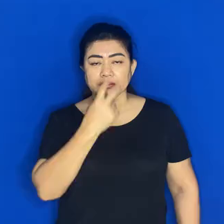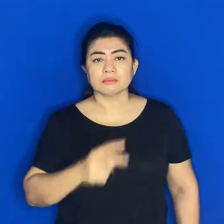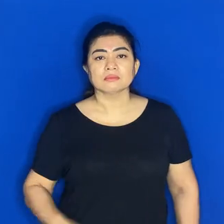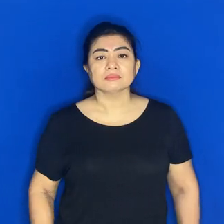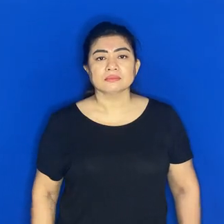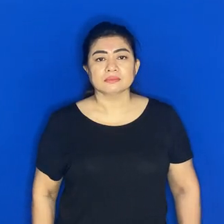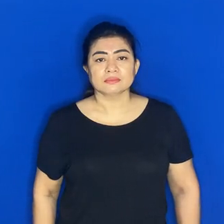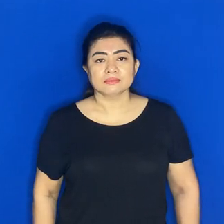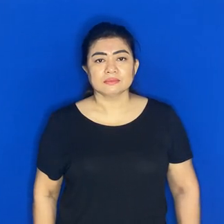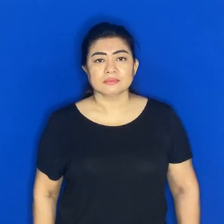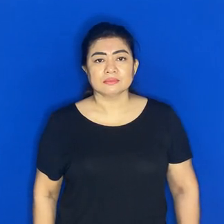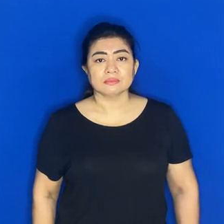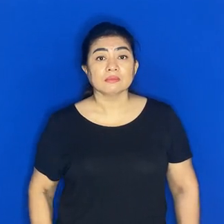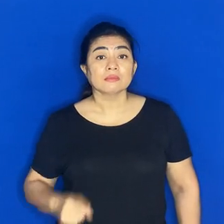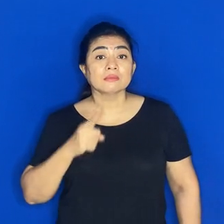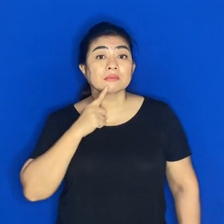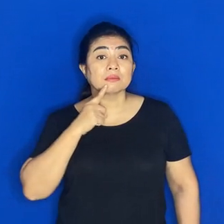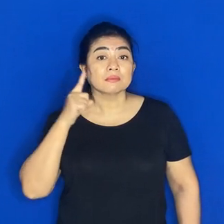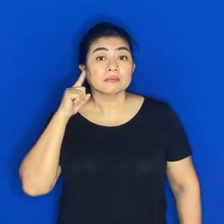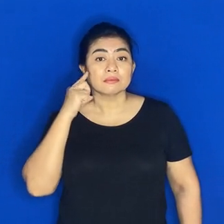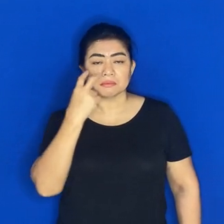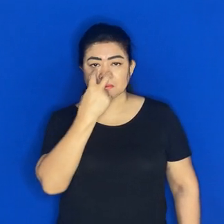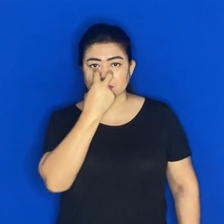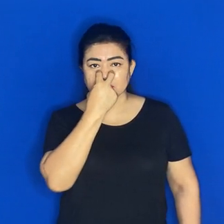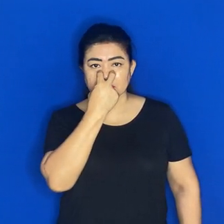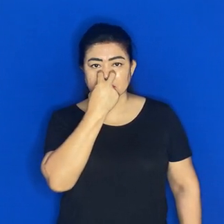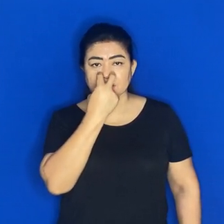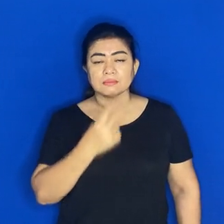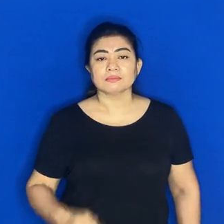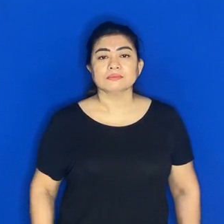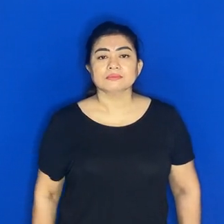deaf blind